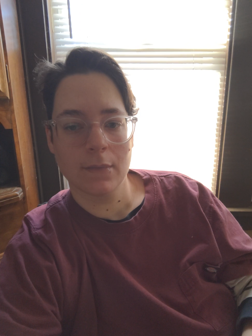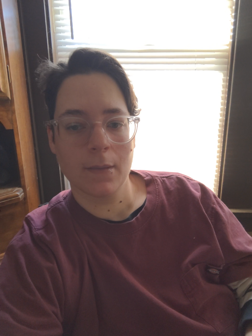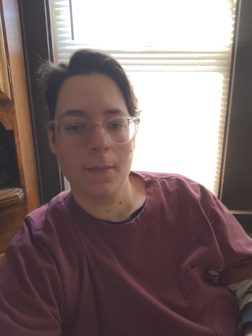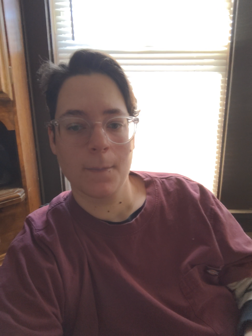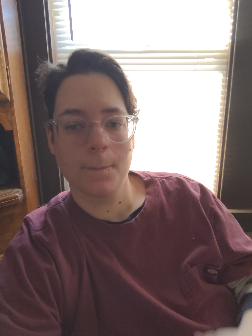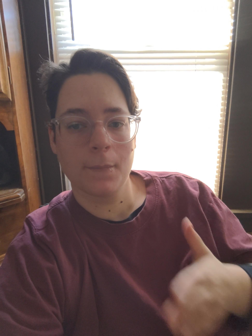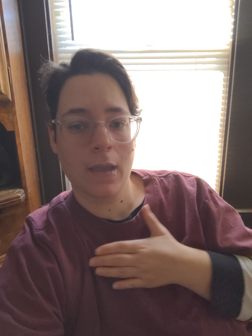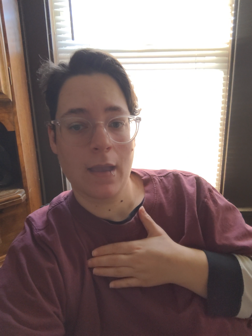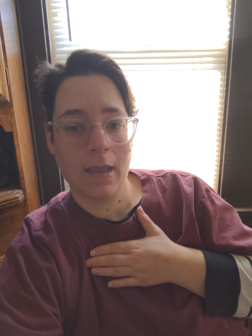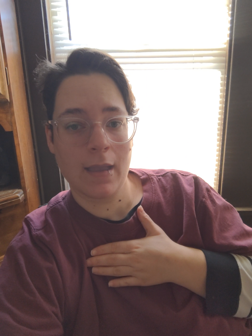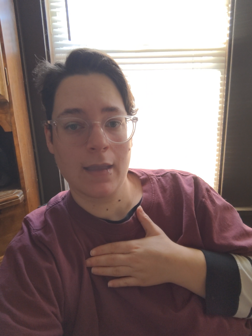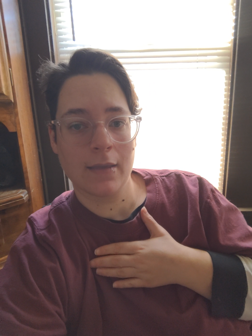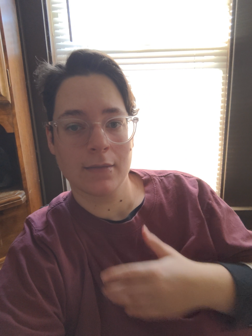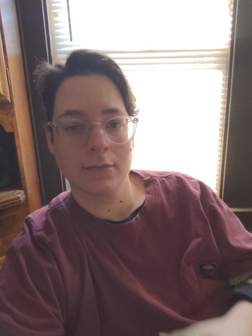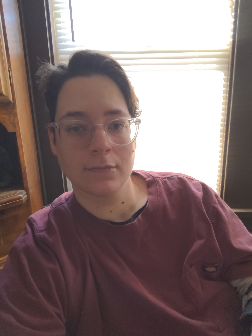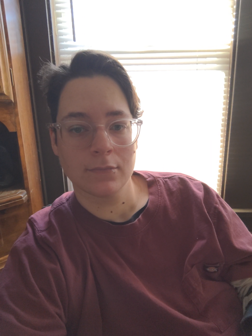my